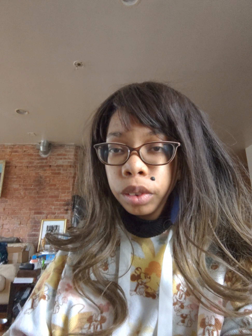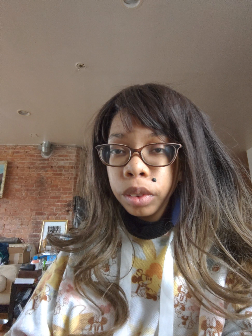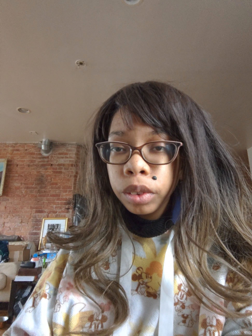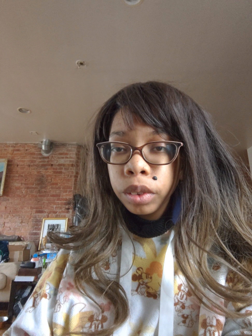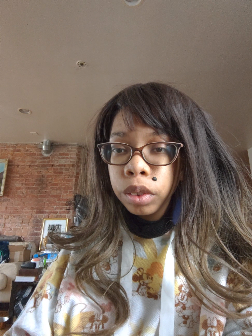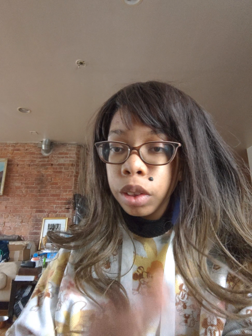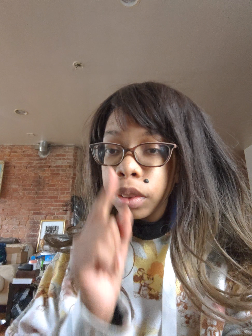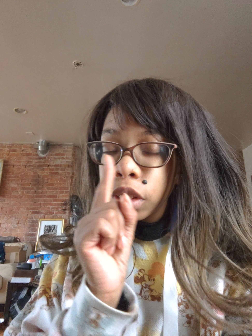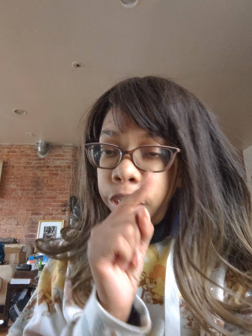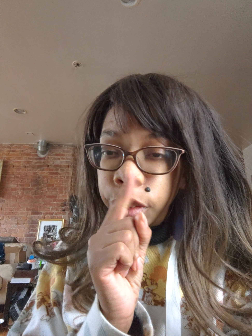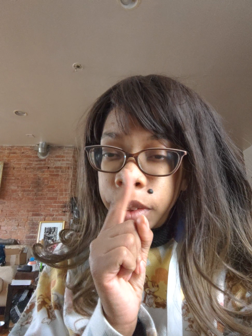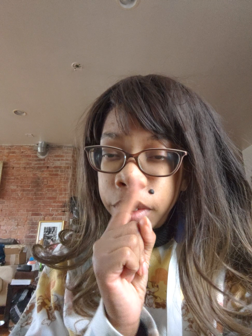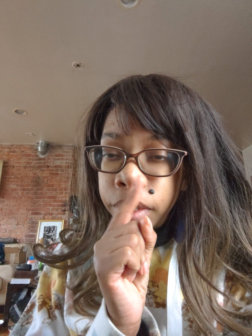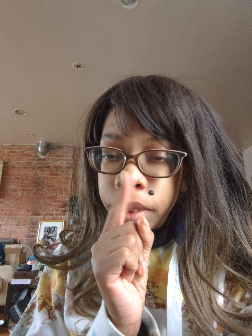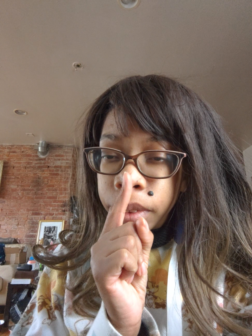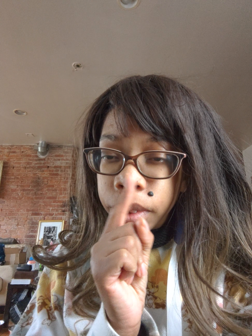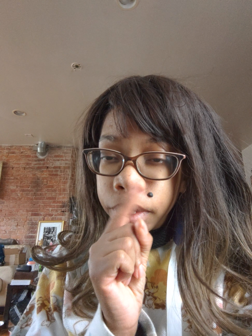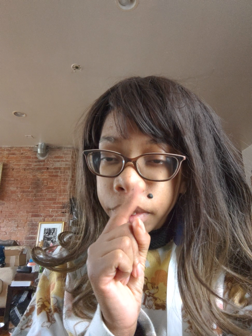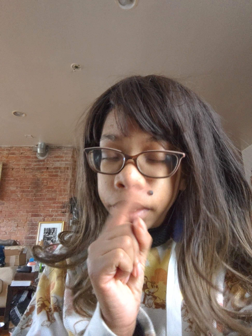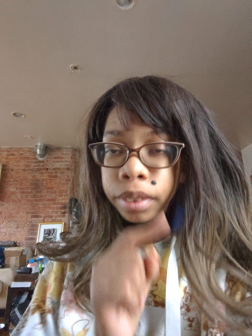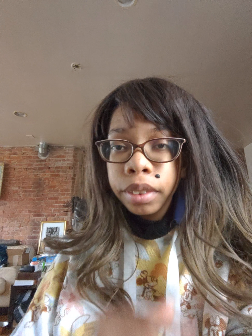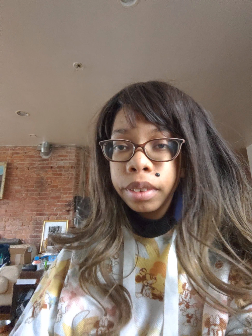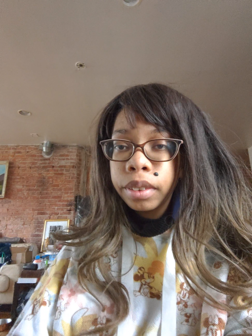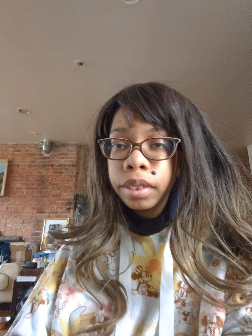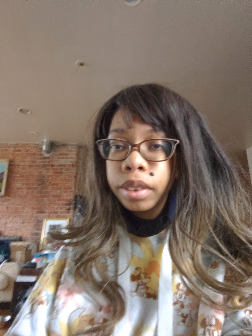mouse